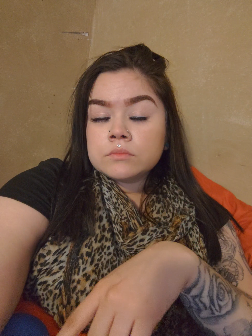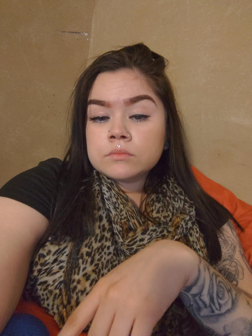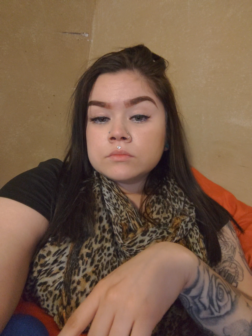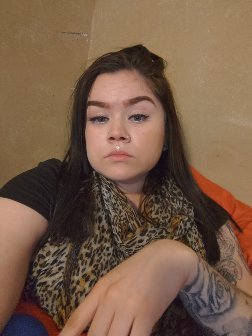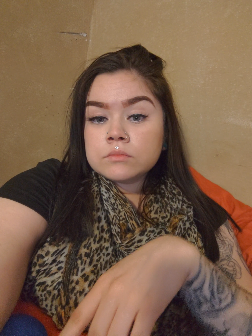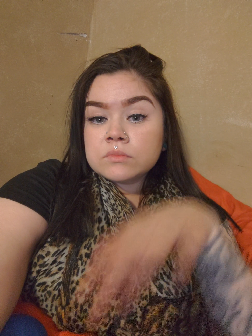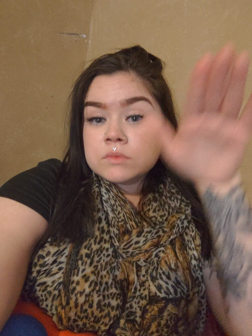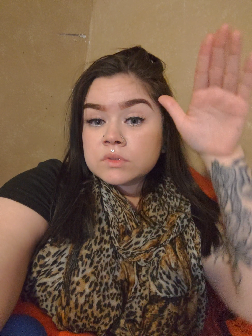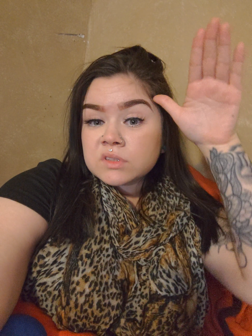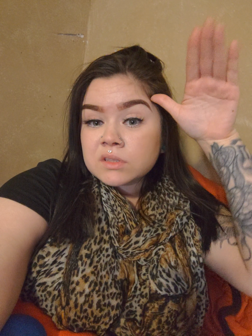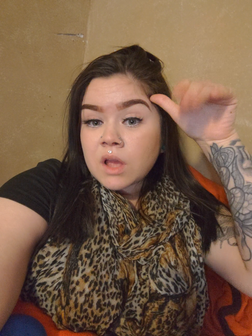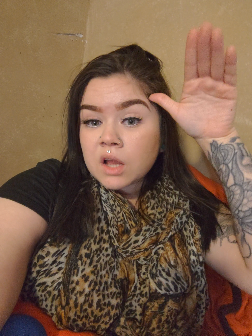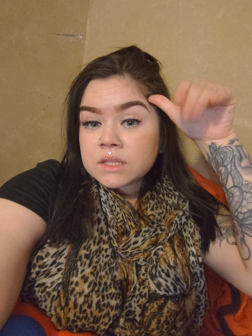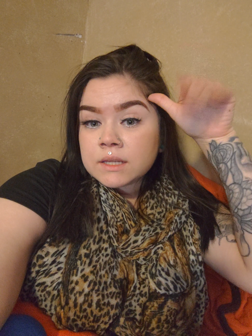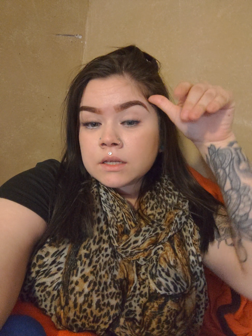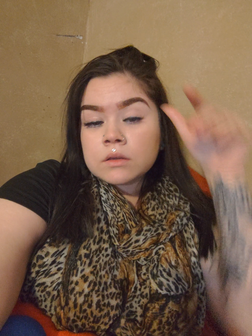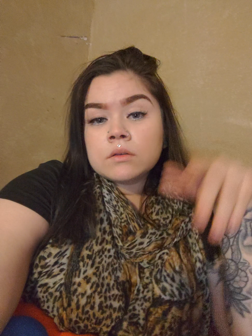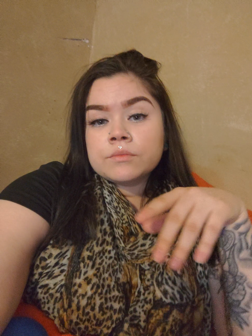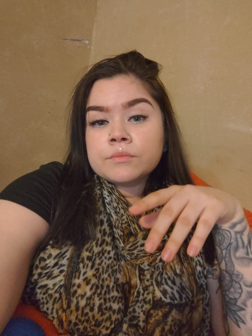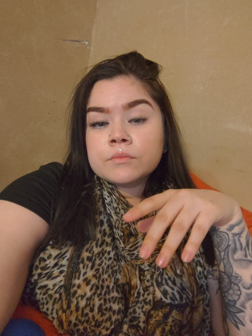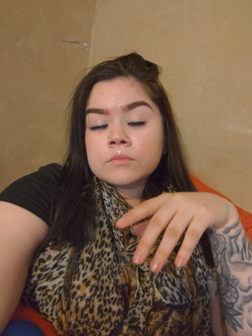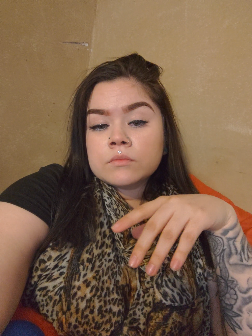donkey